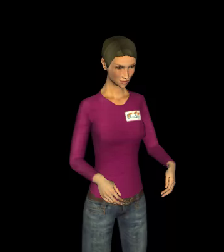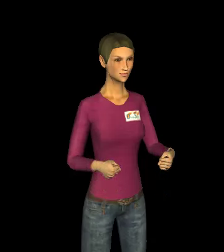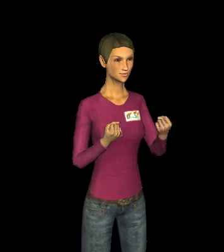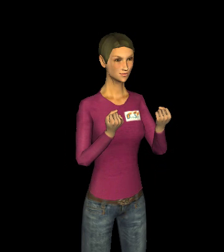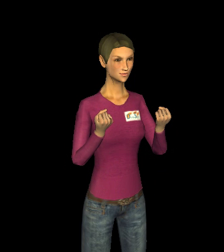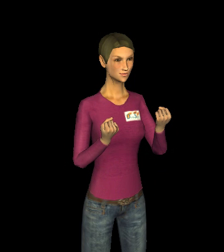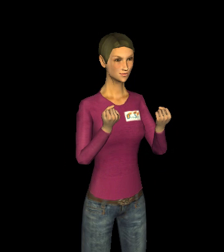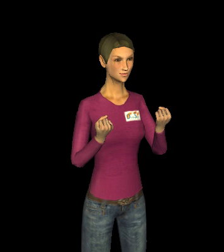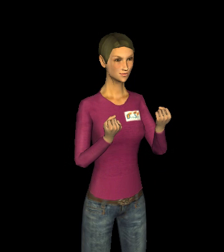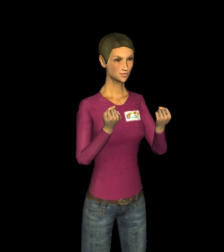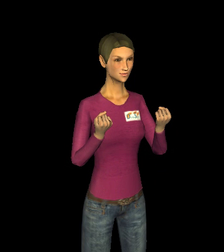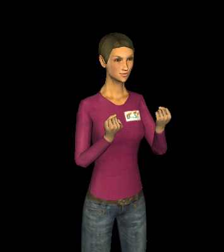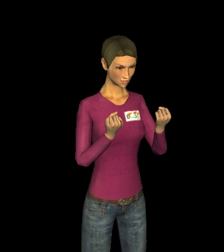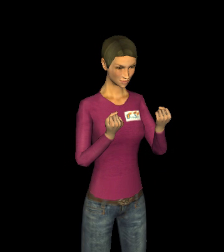ضربة